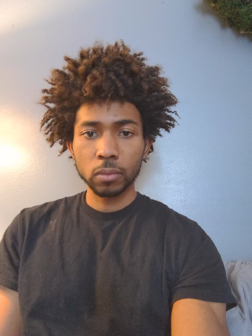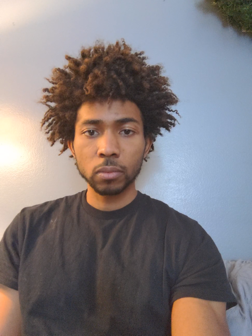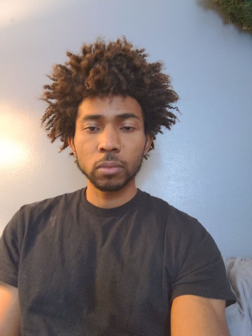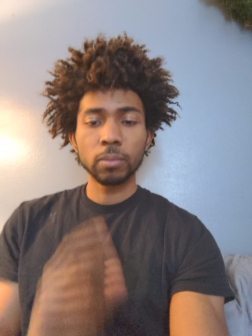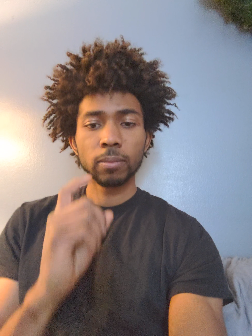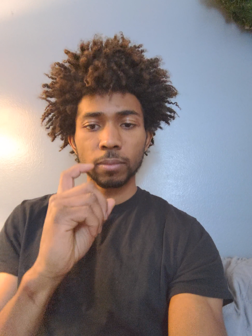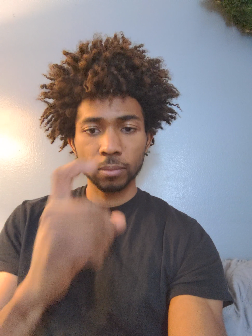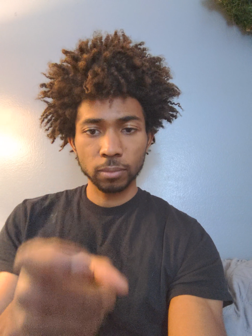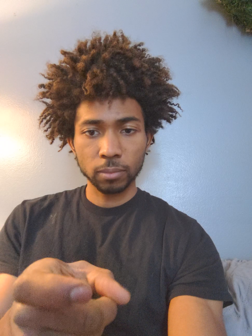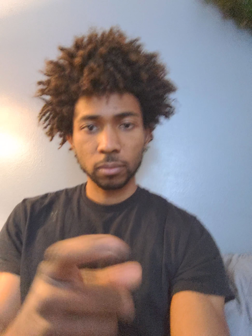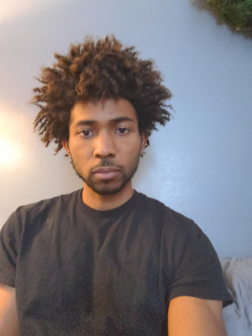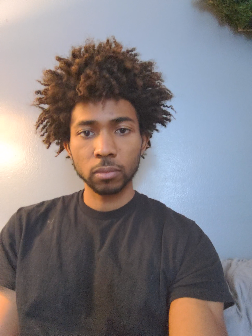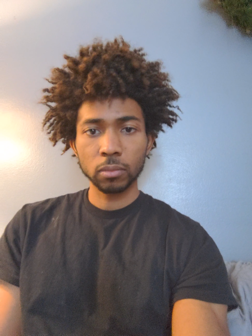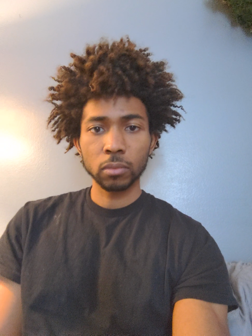gift